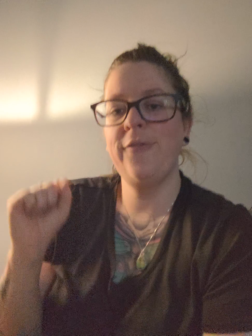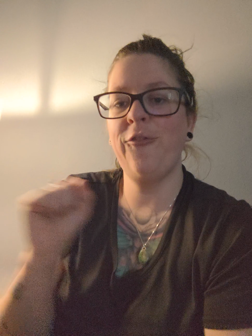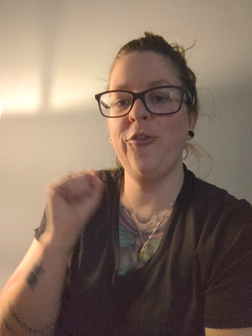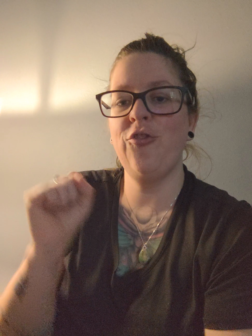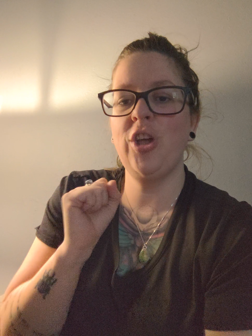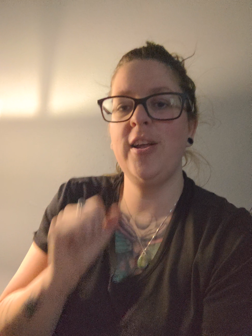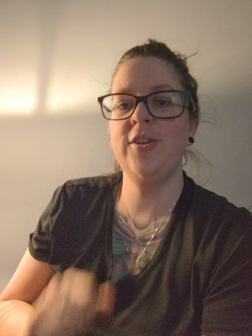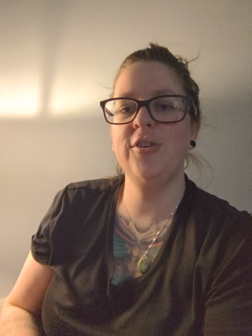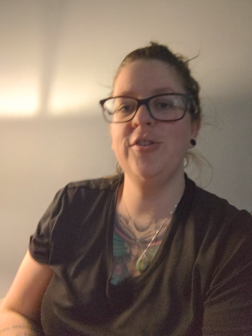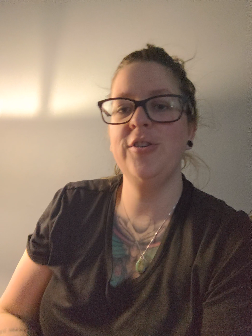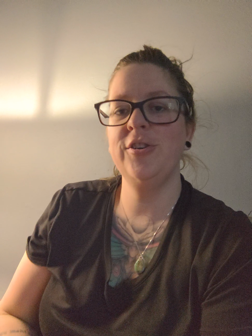refrigerator